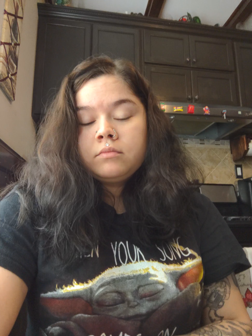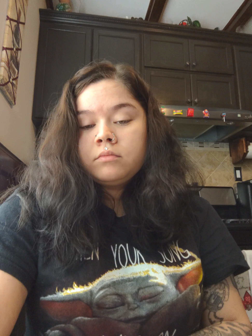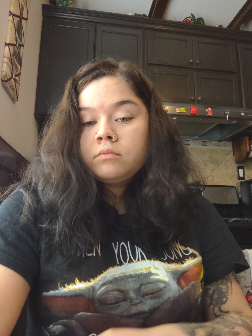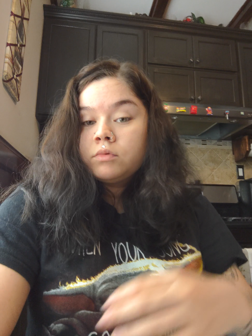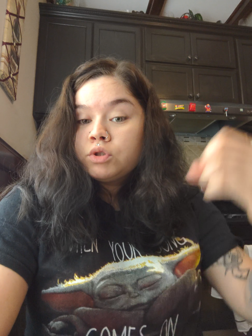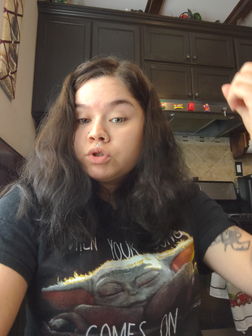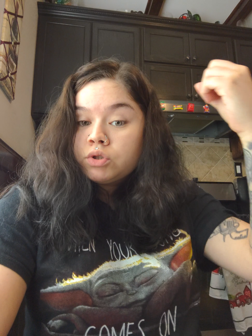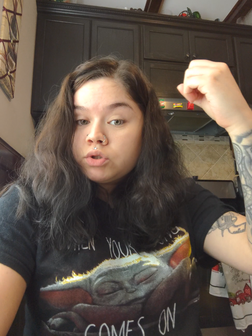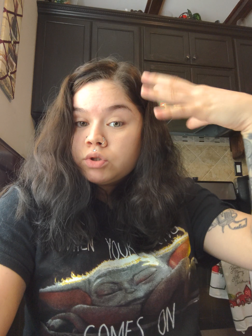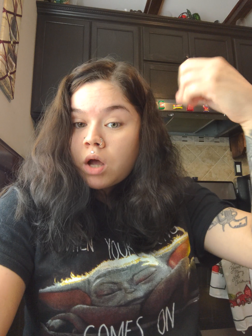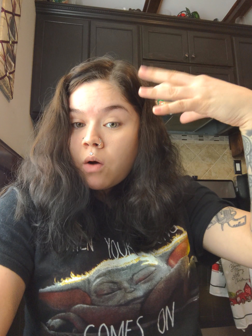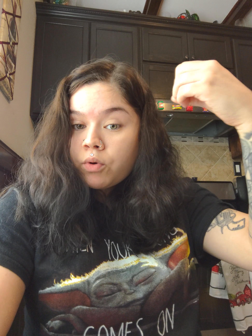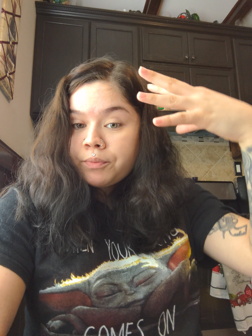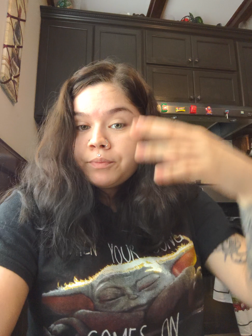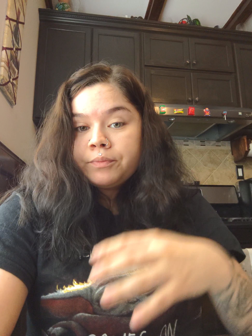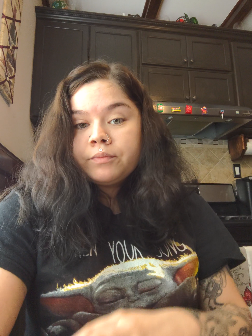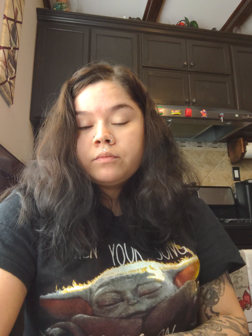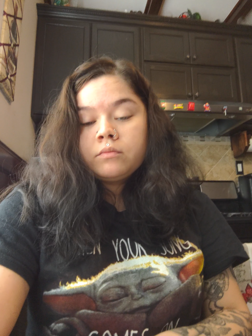shower